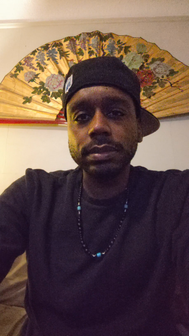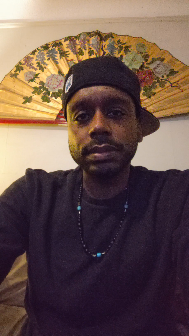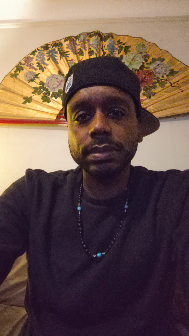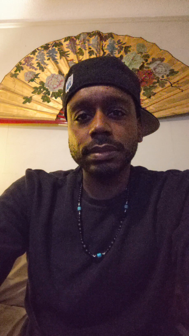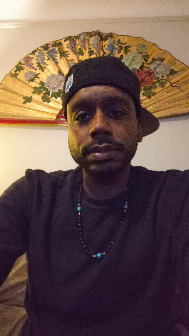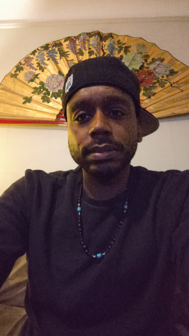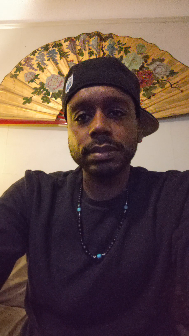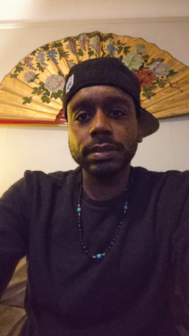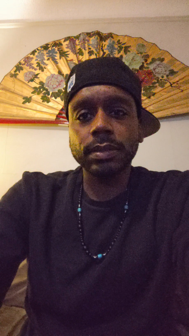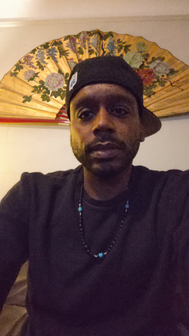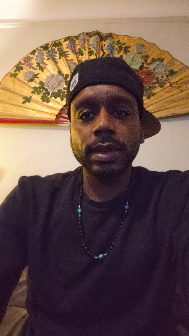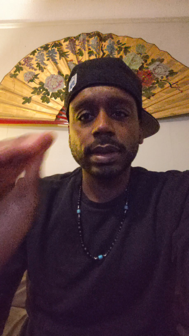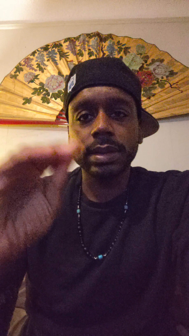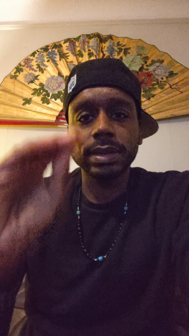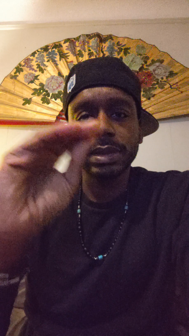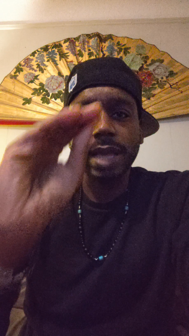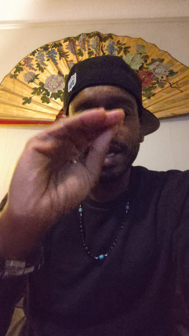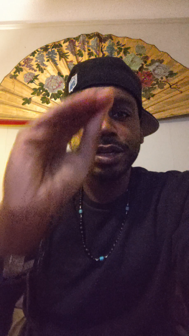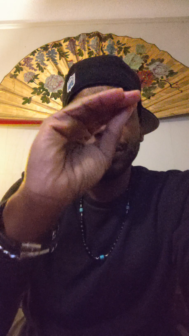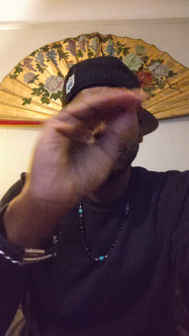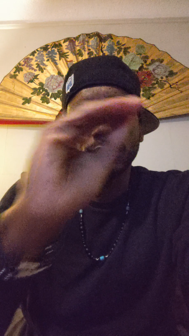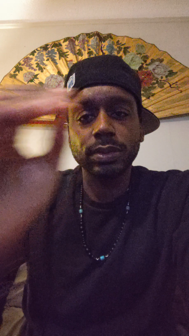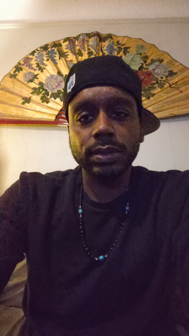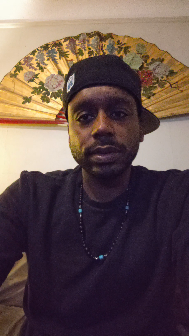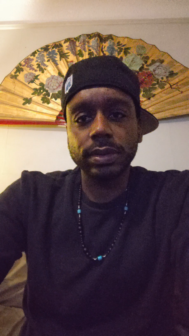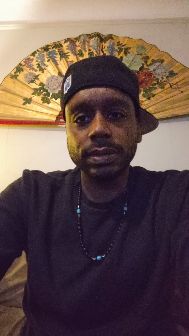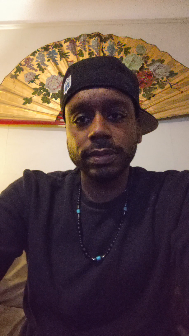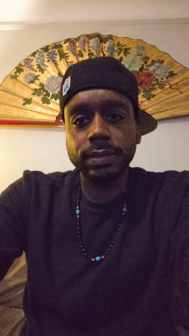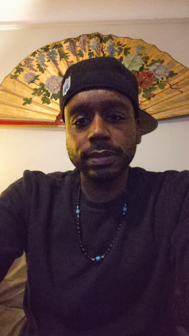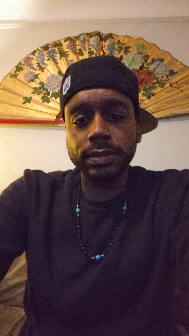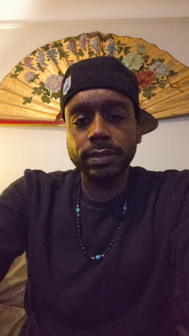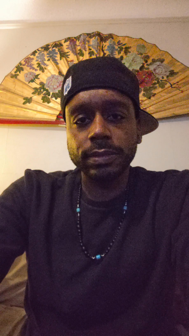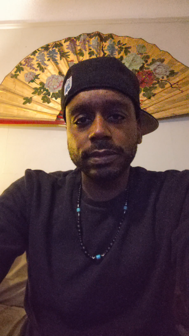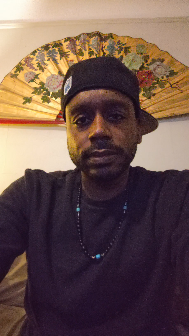dinosaur